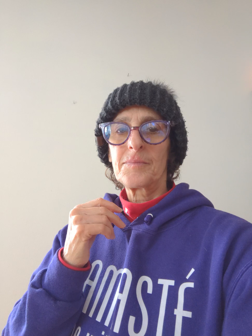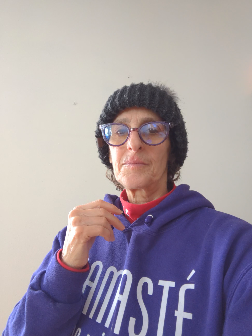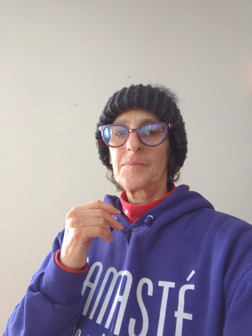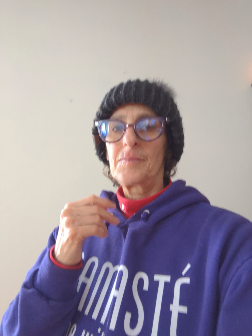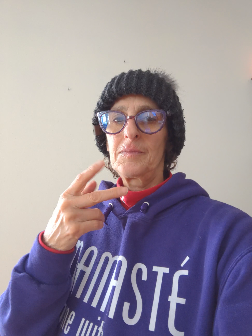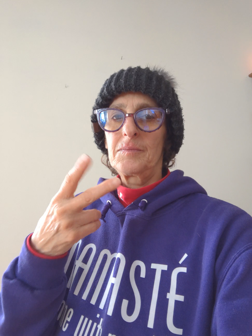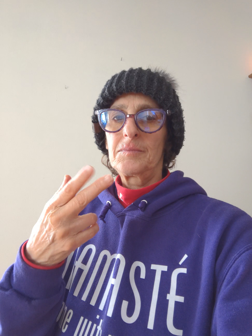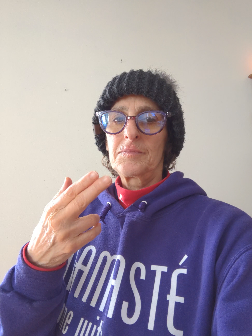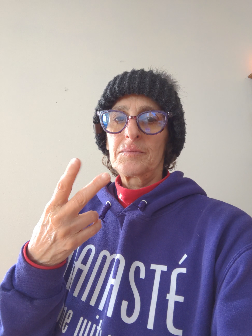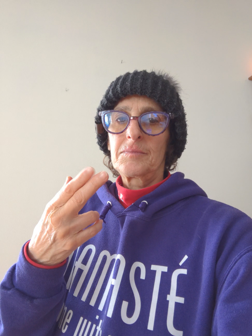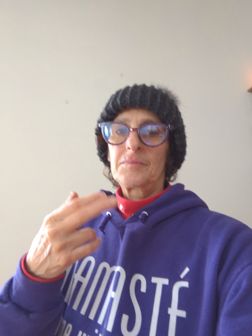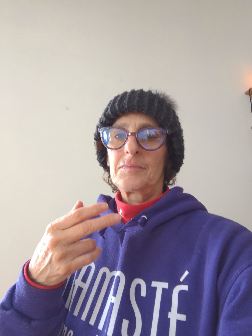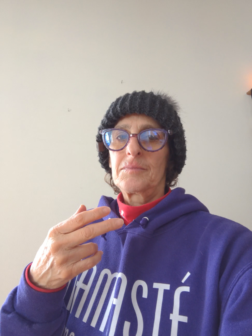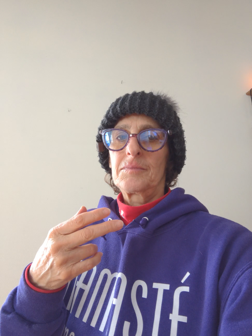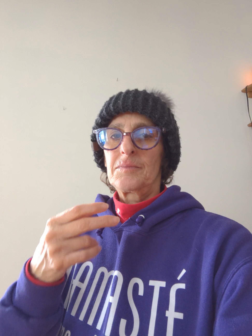scissors